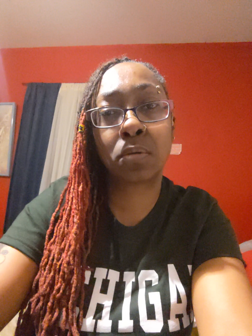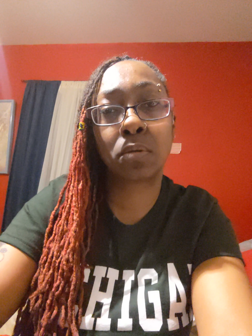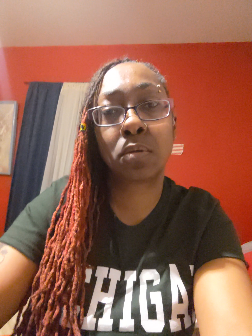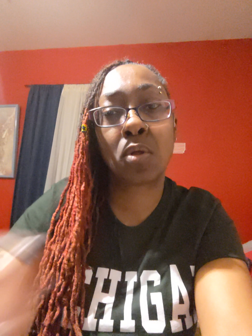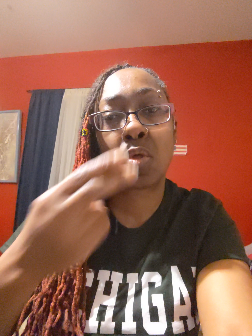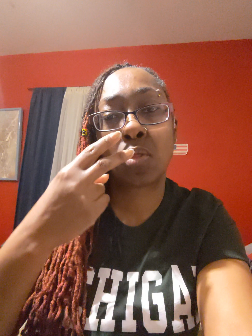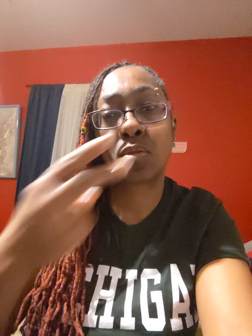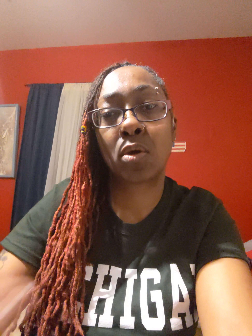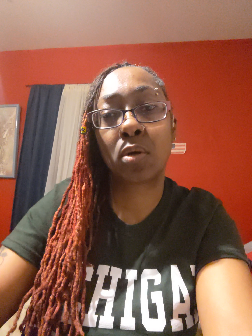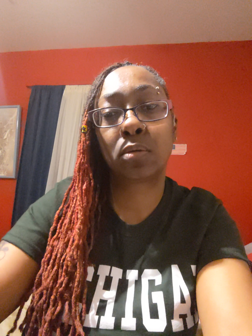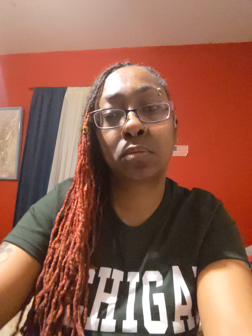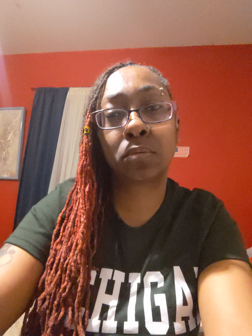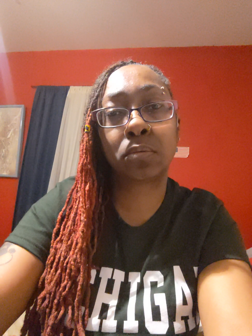look